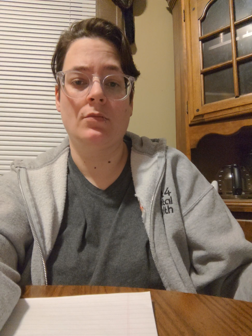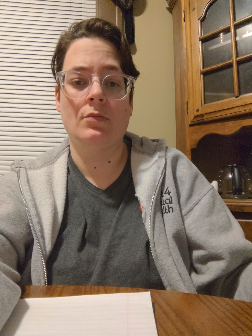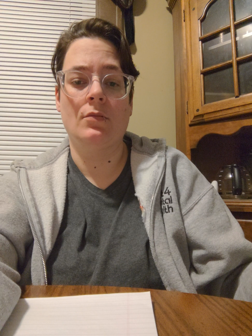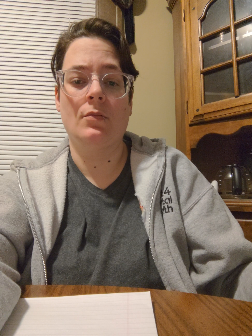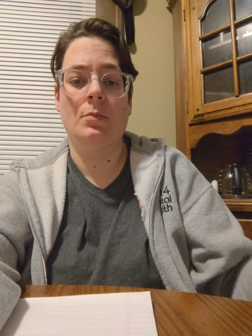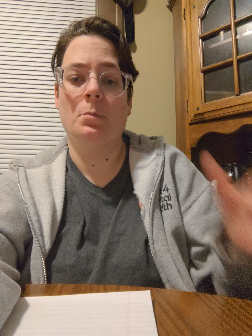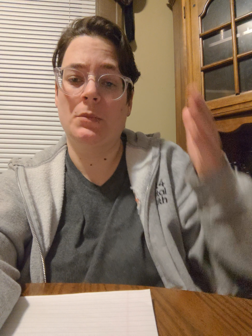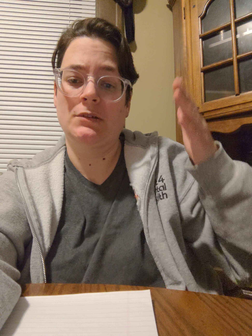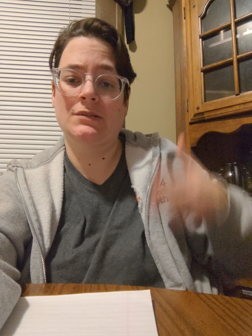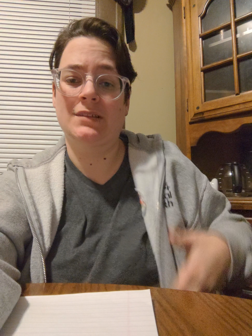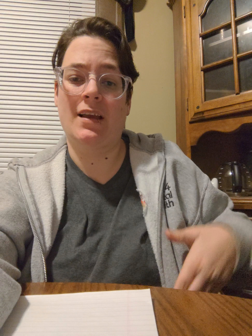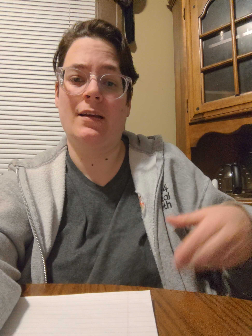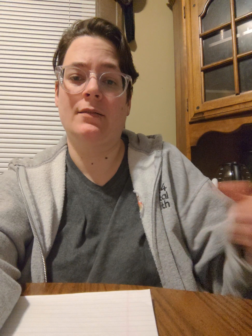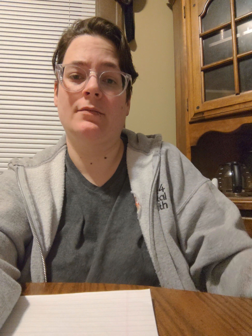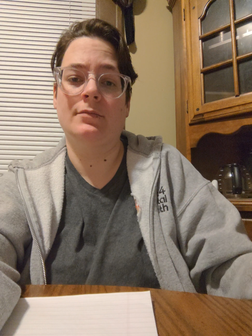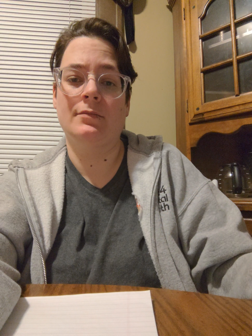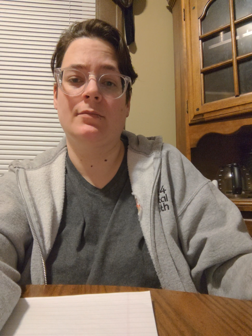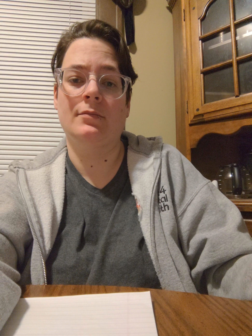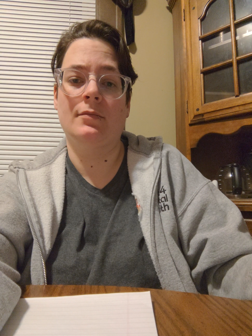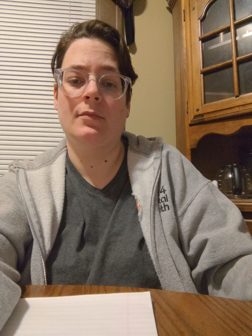beside